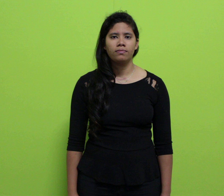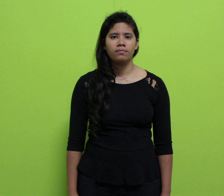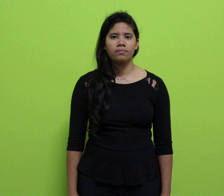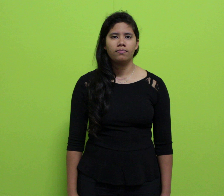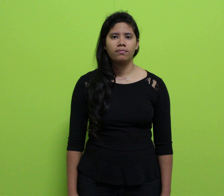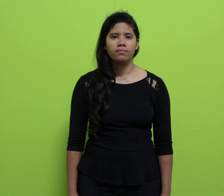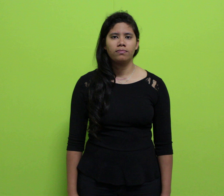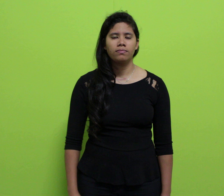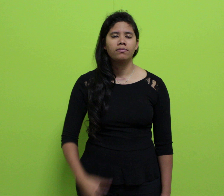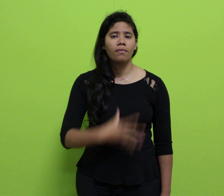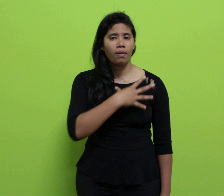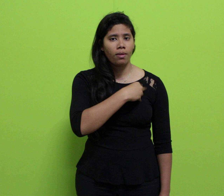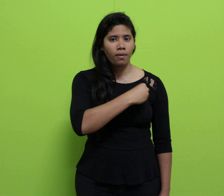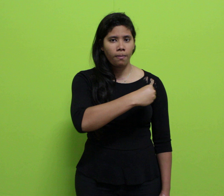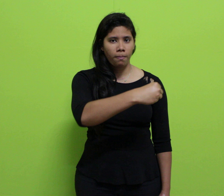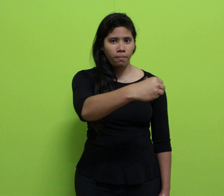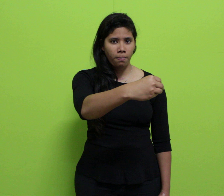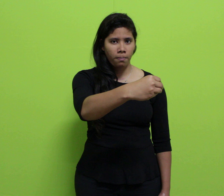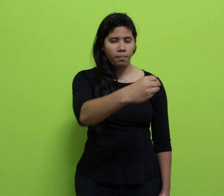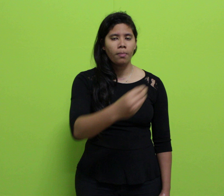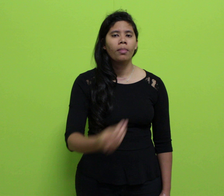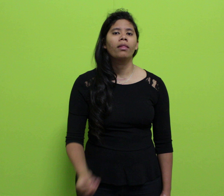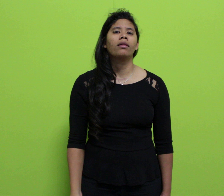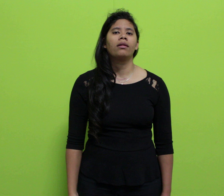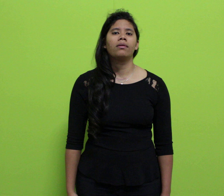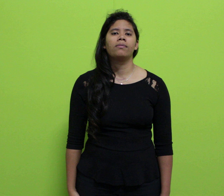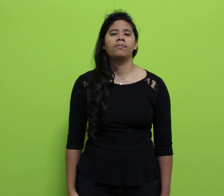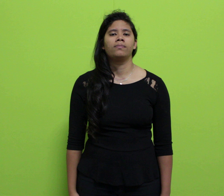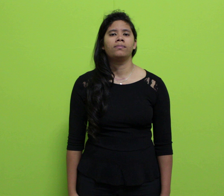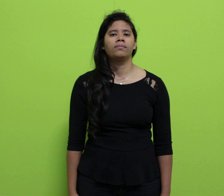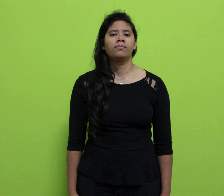filho